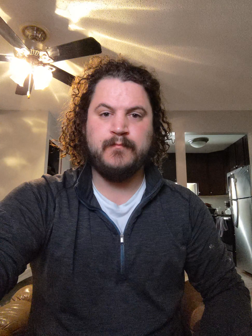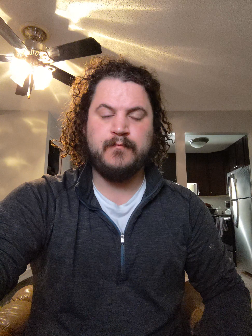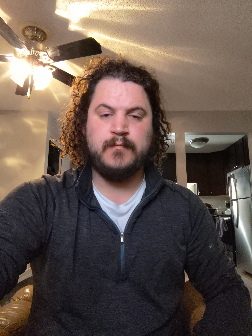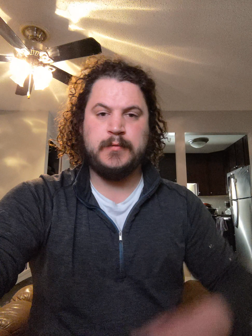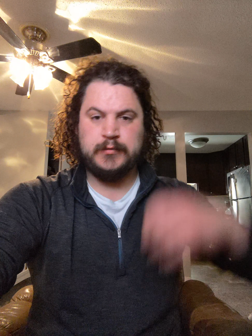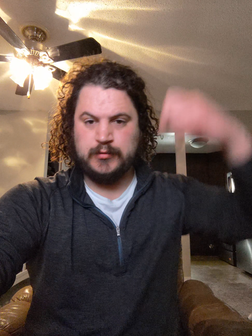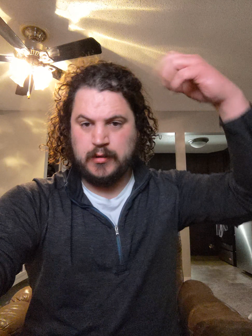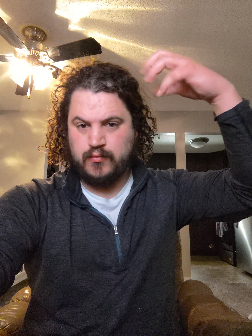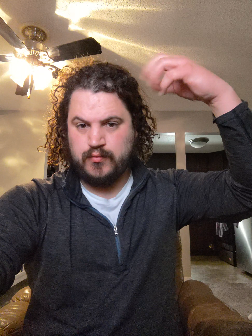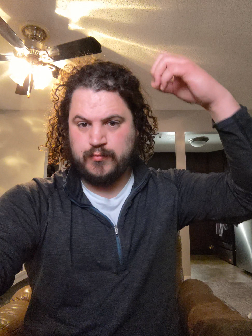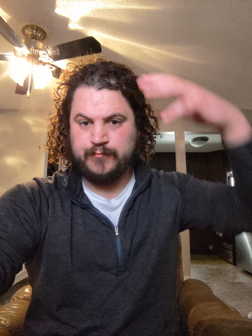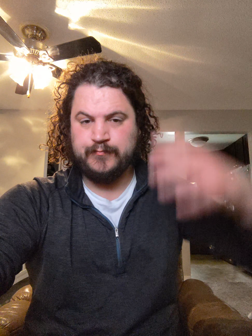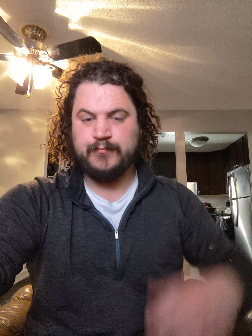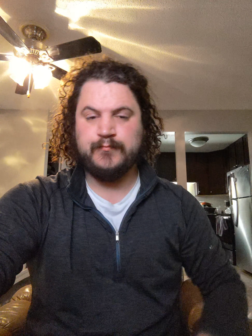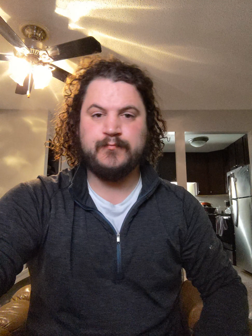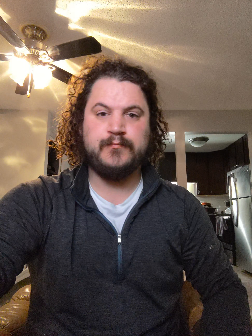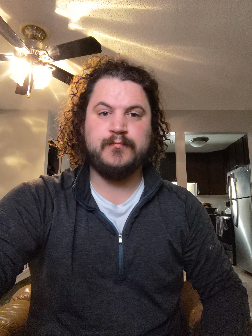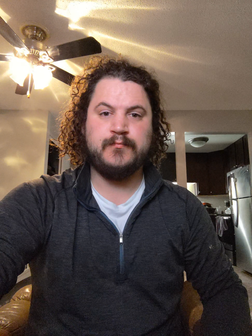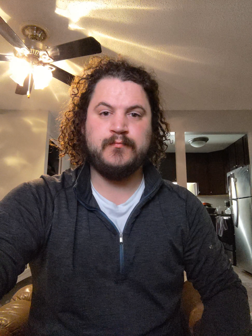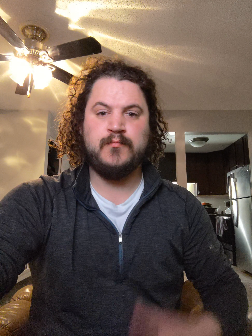shower